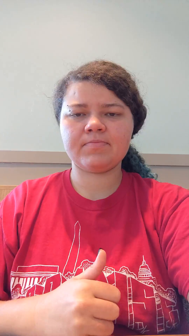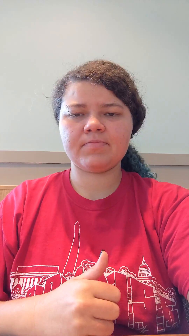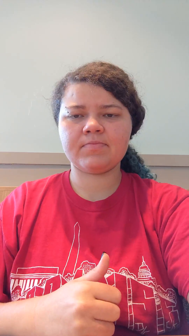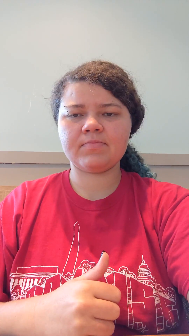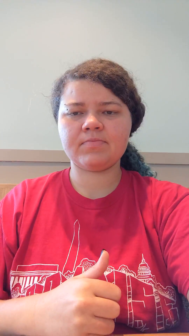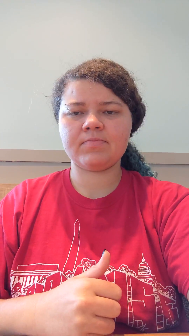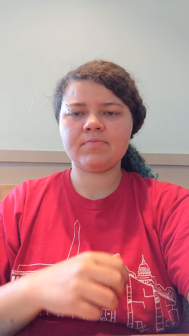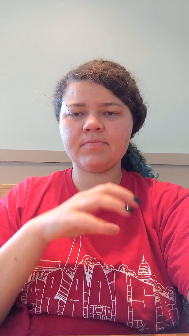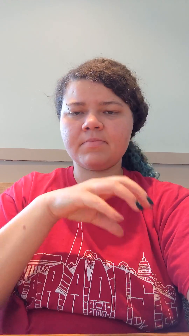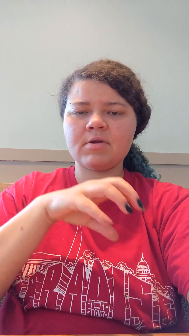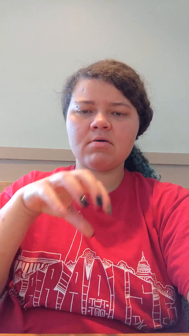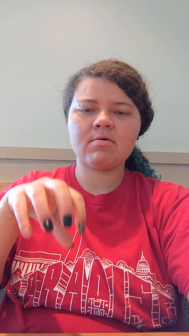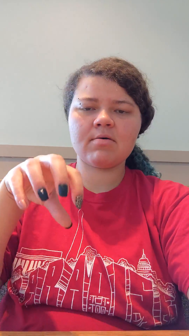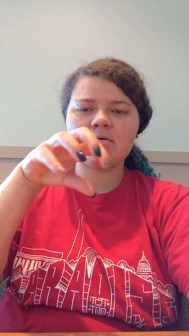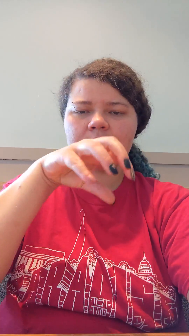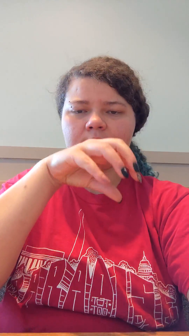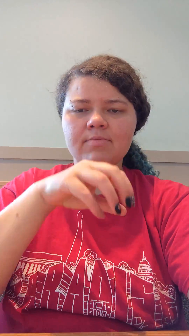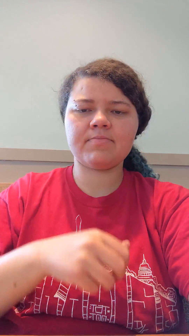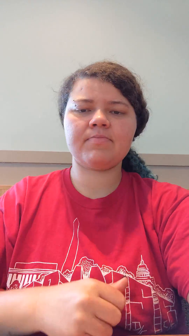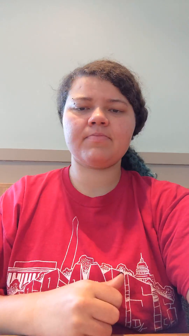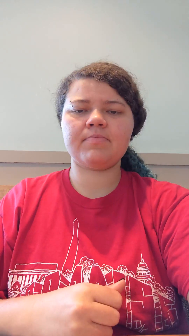block